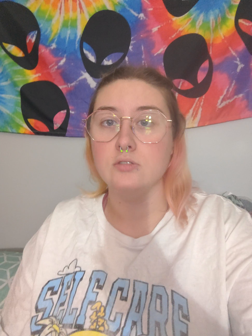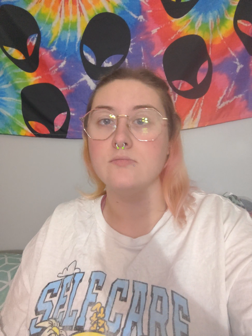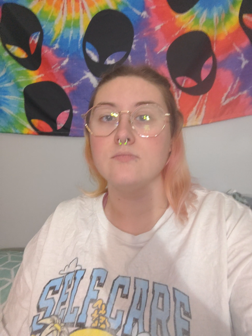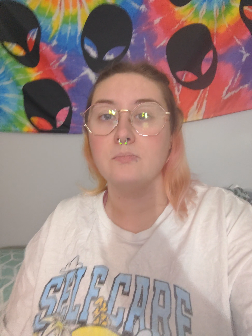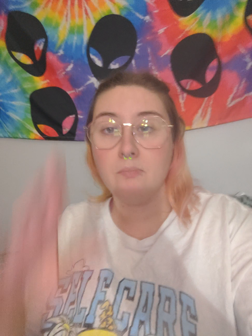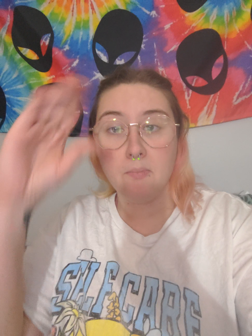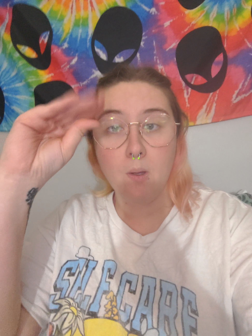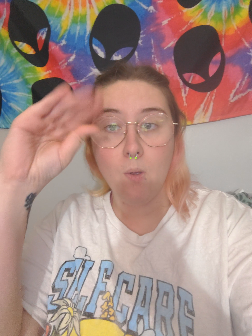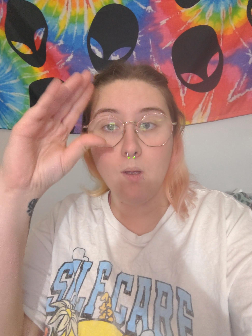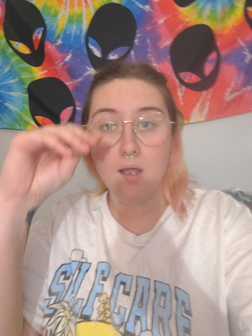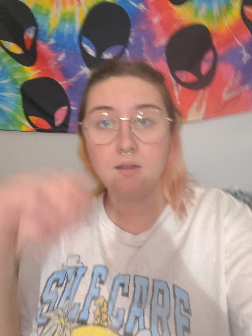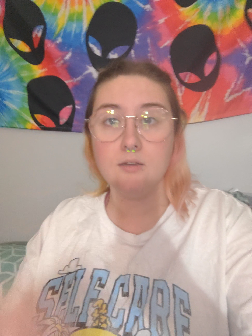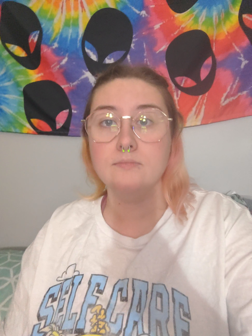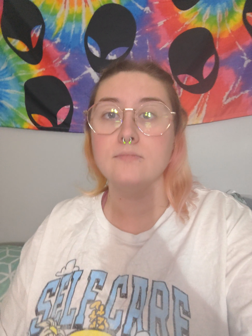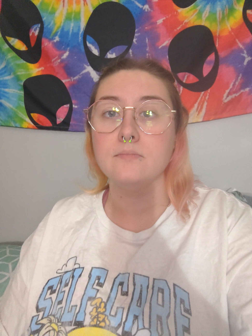boy